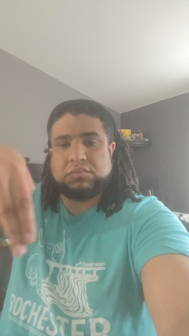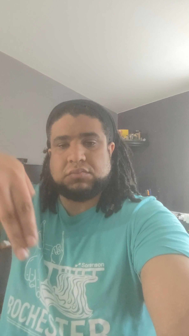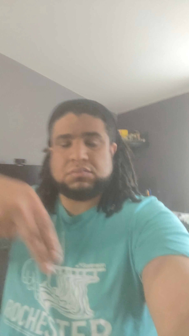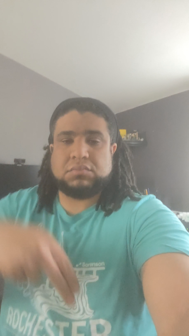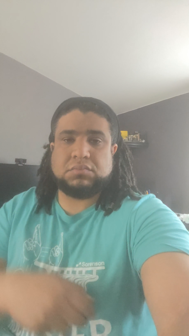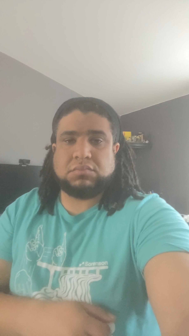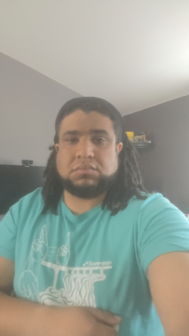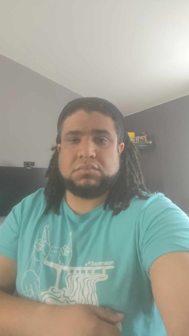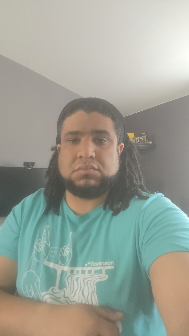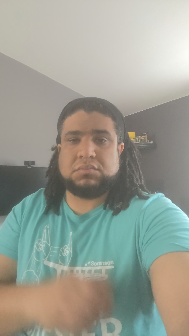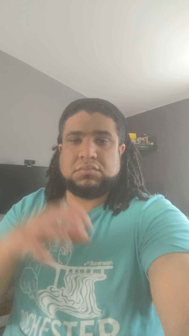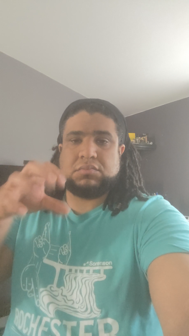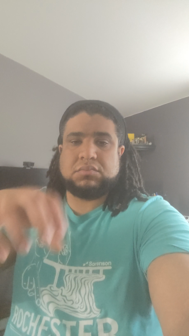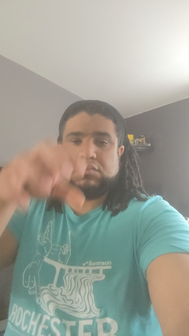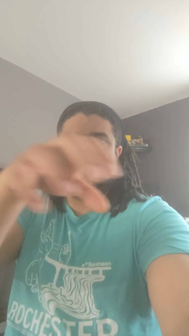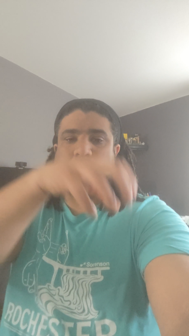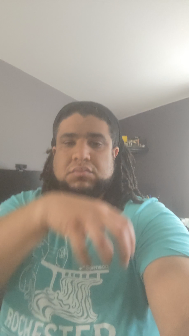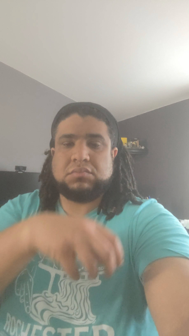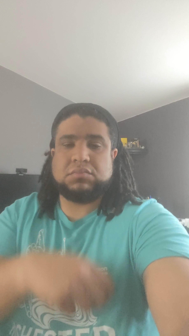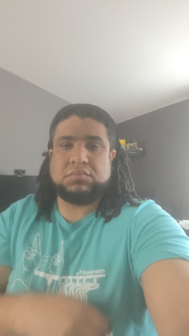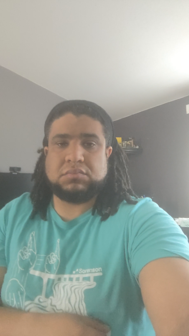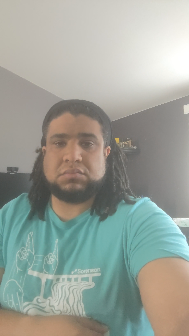block